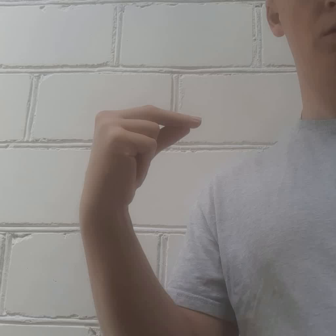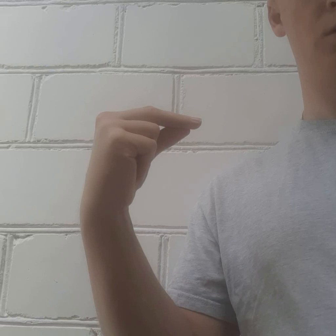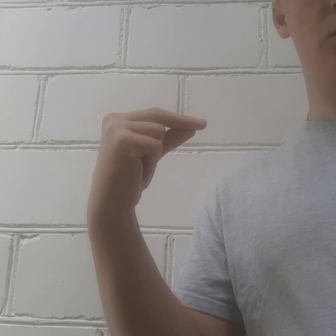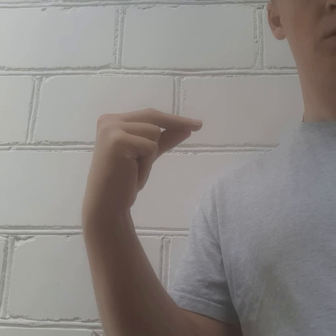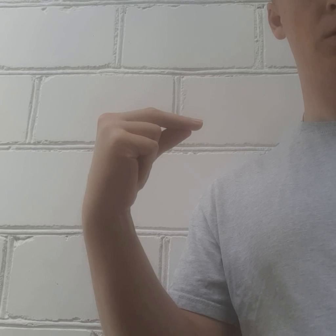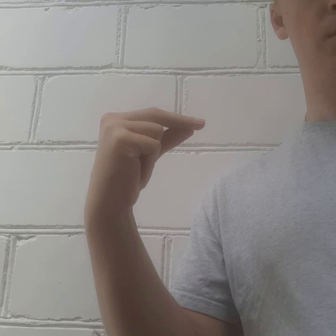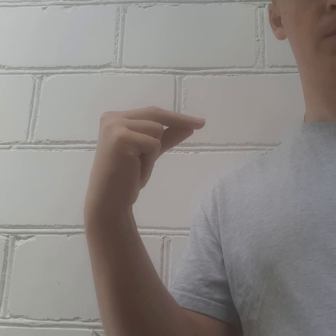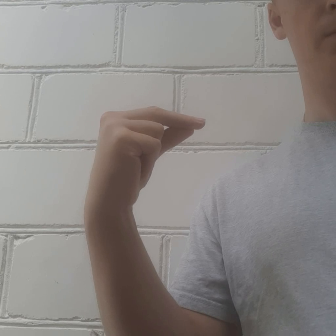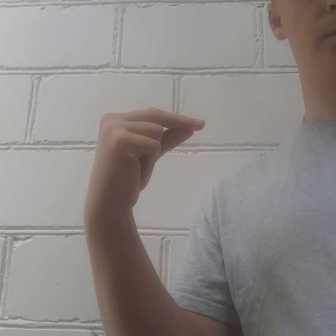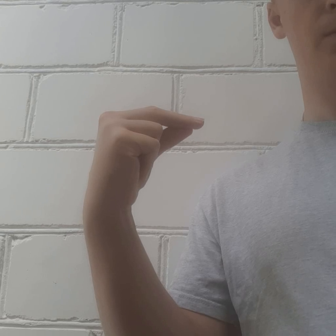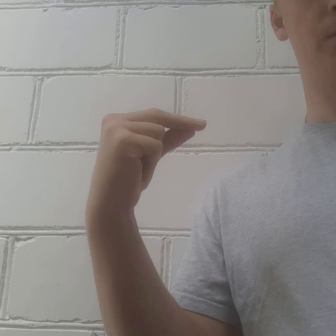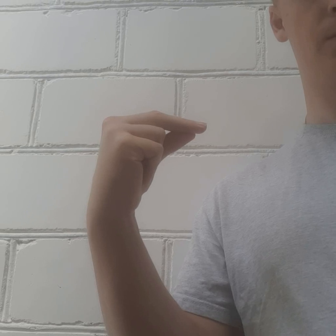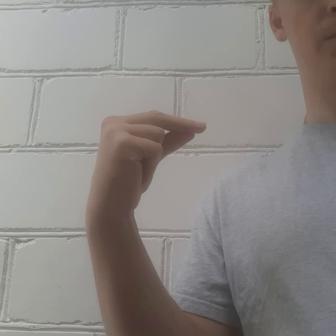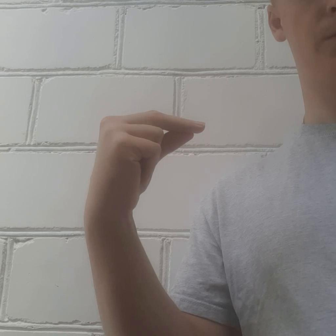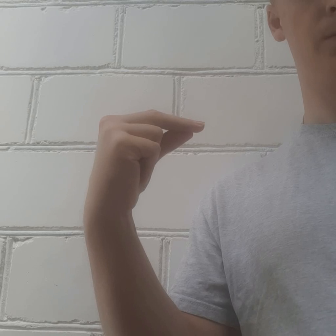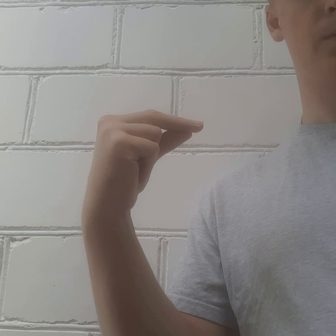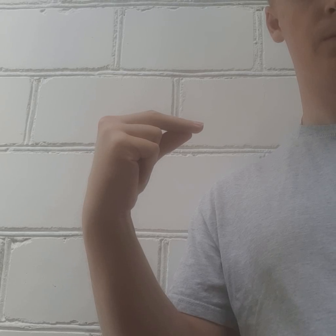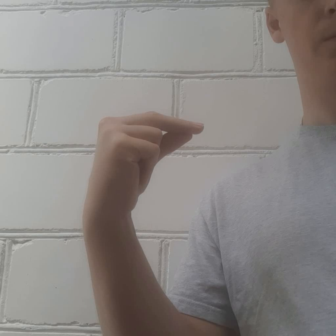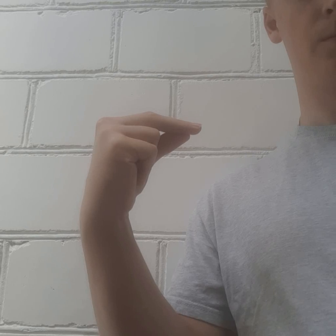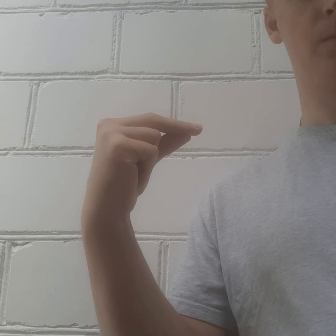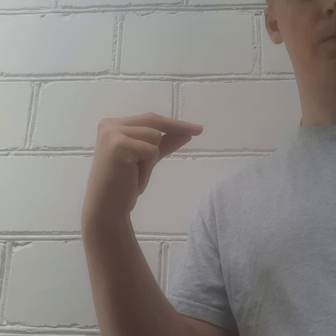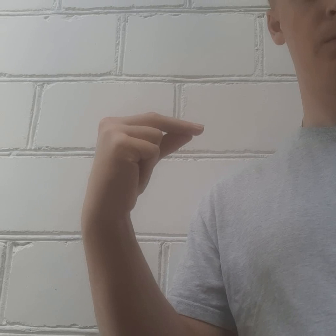Ч